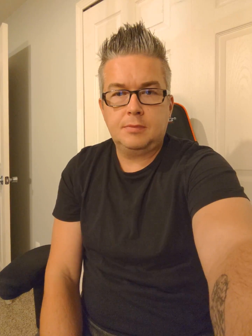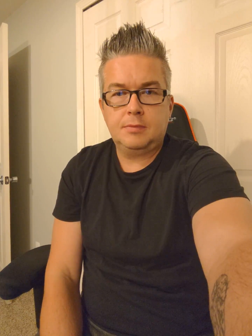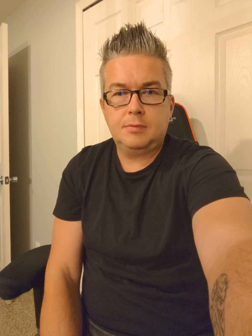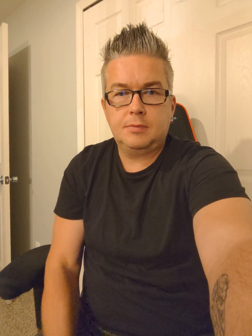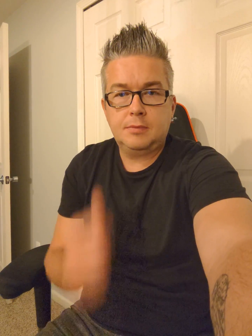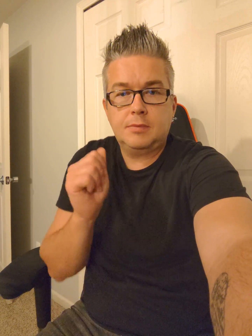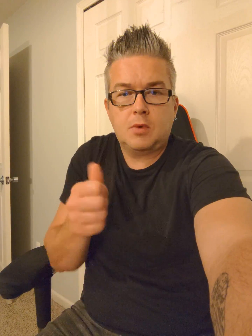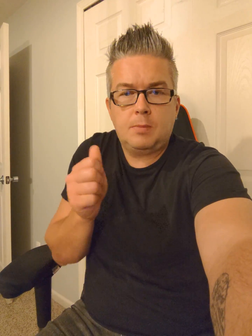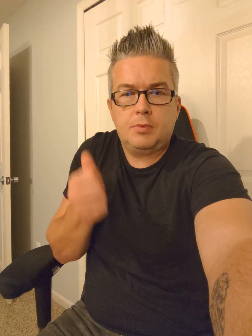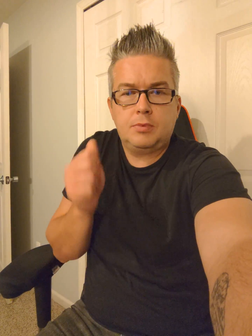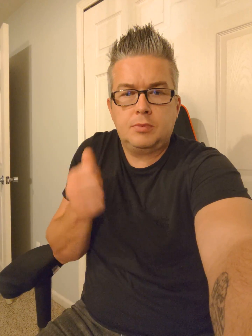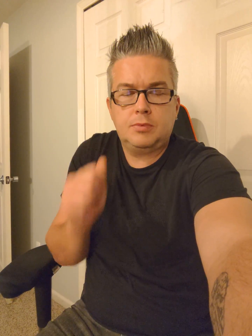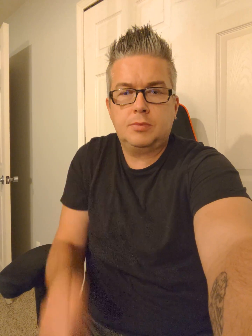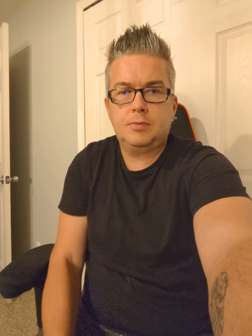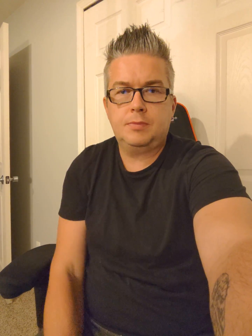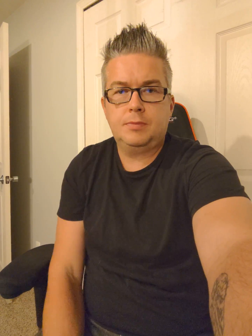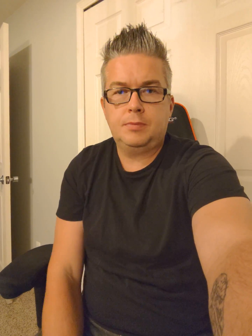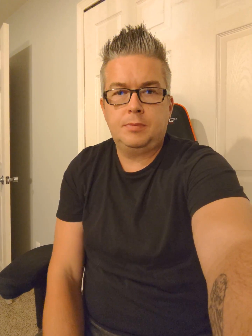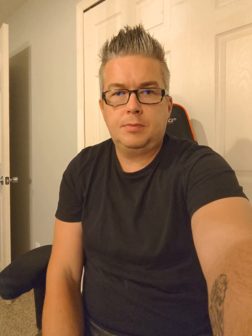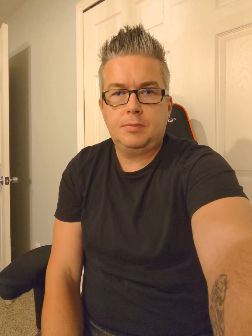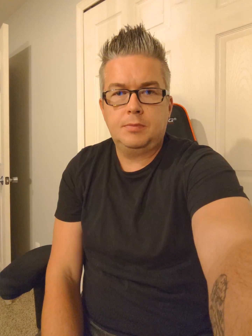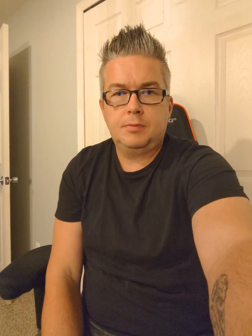cart